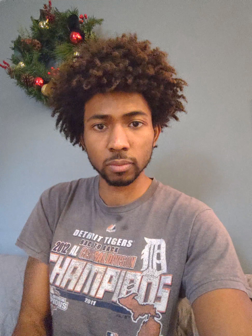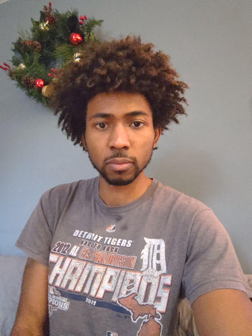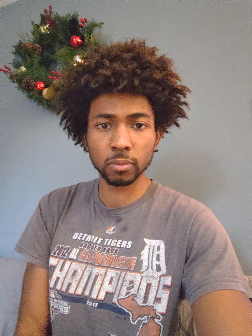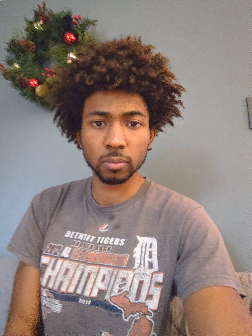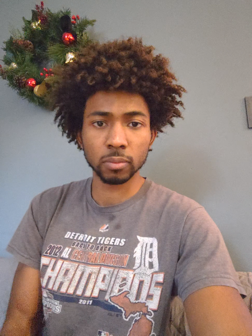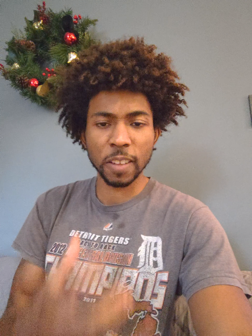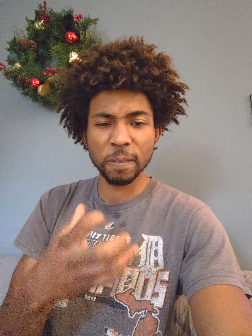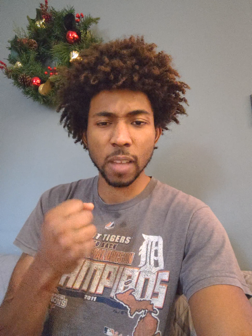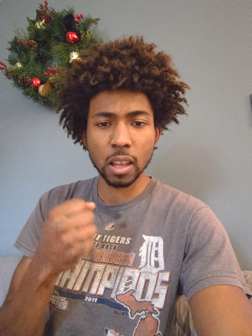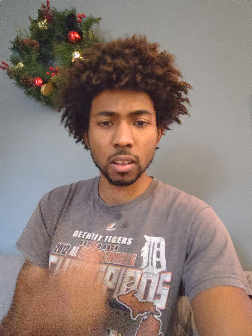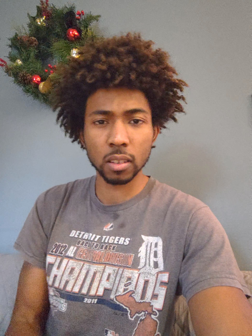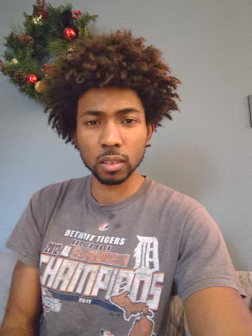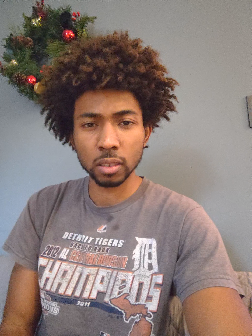fast